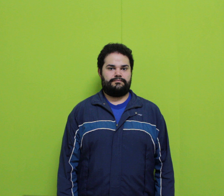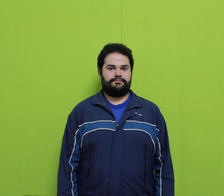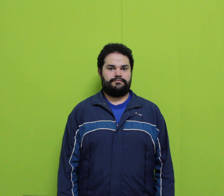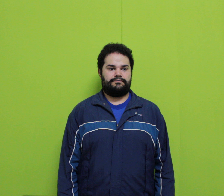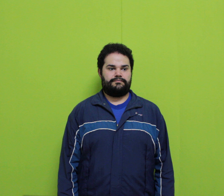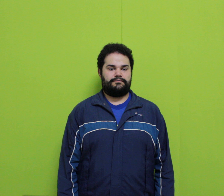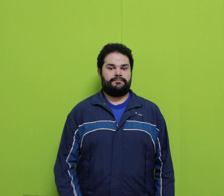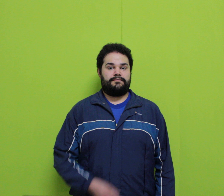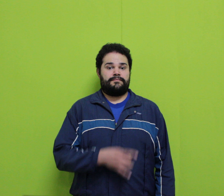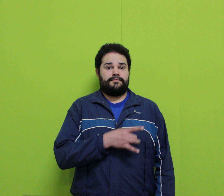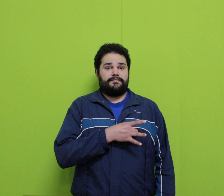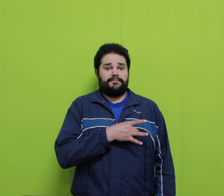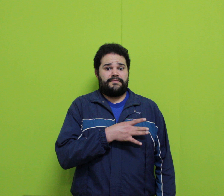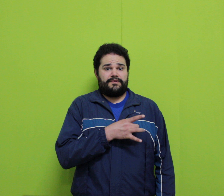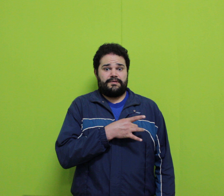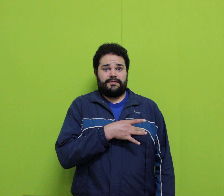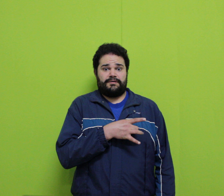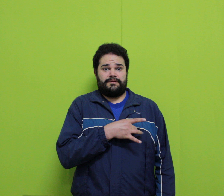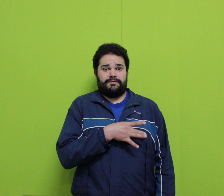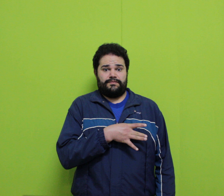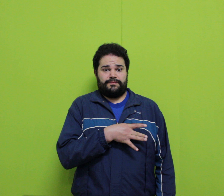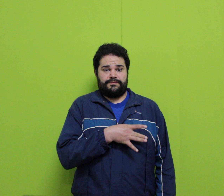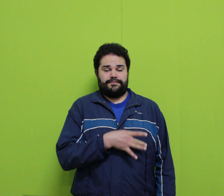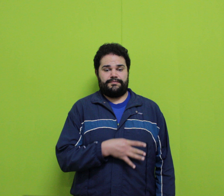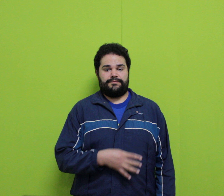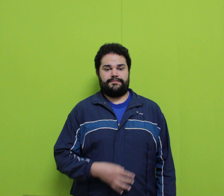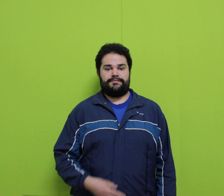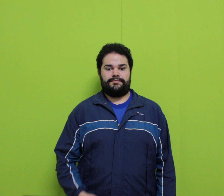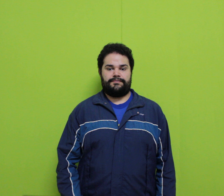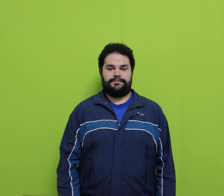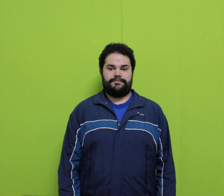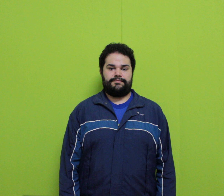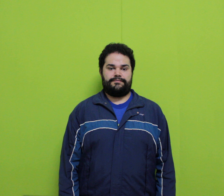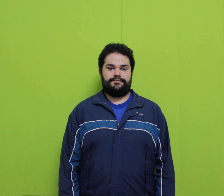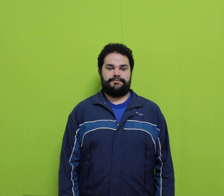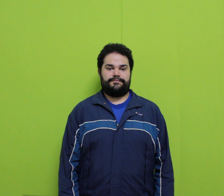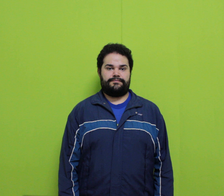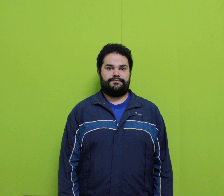medo